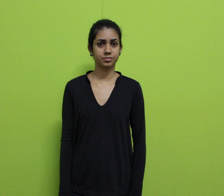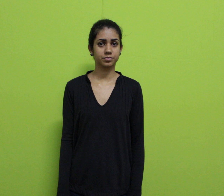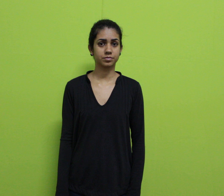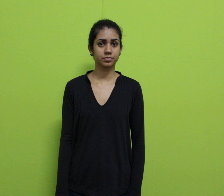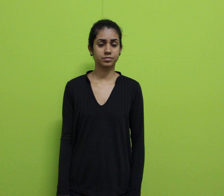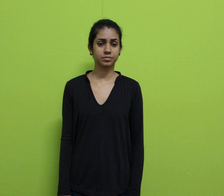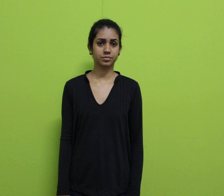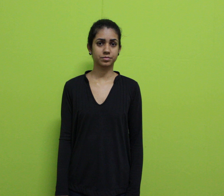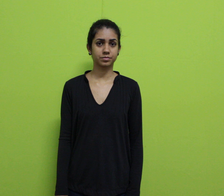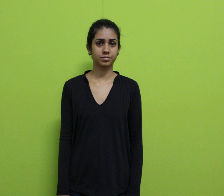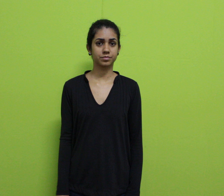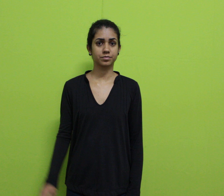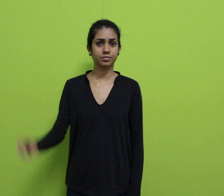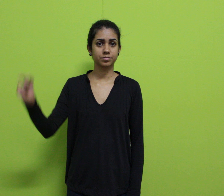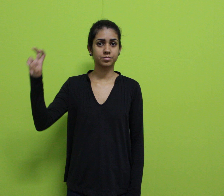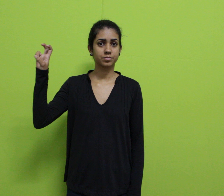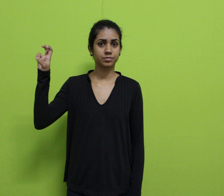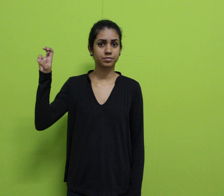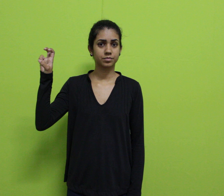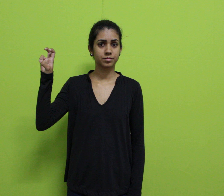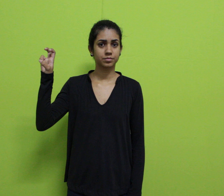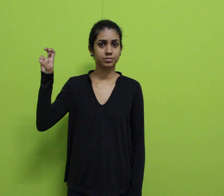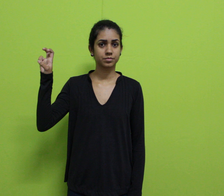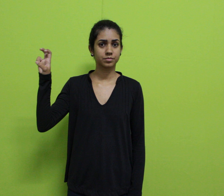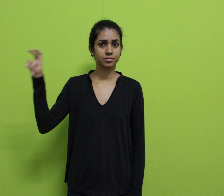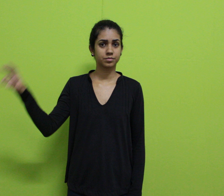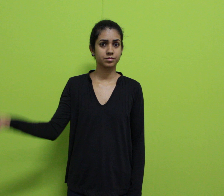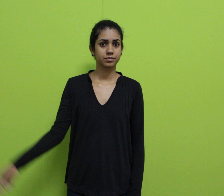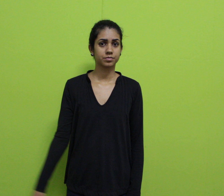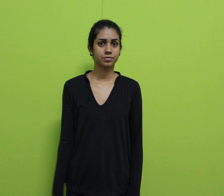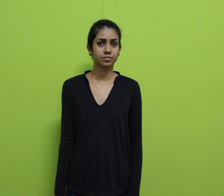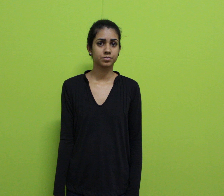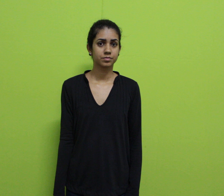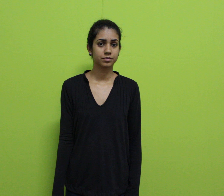cinco